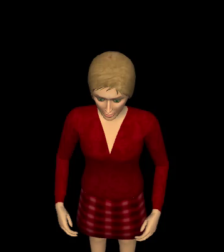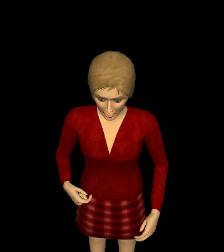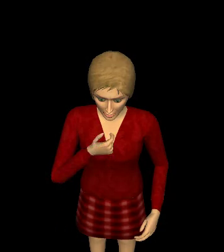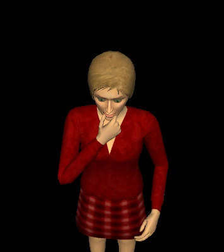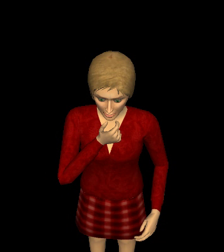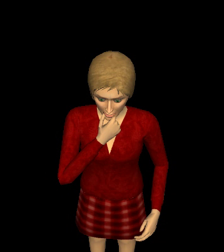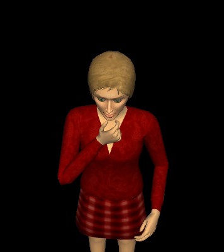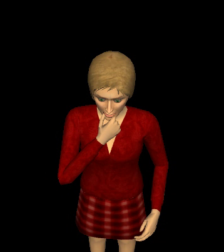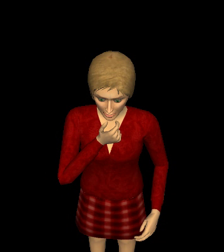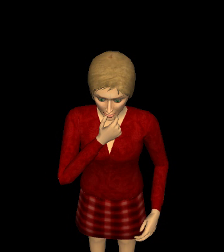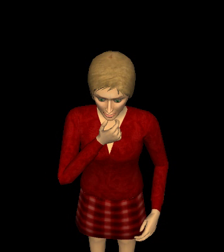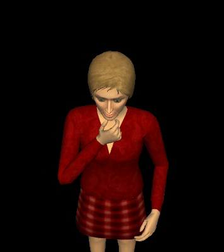إنجليترا